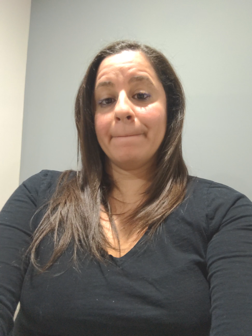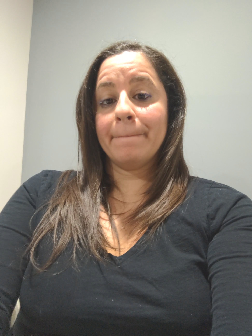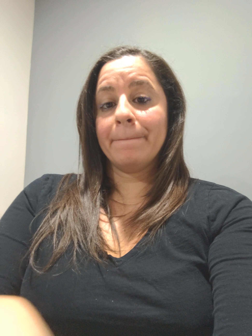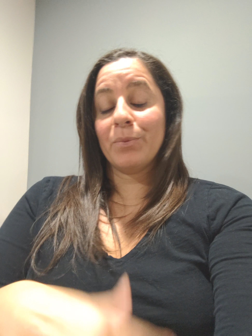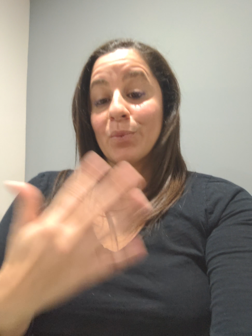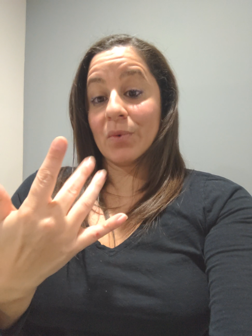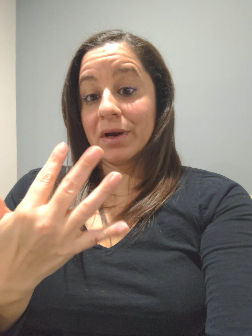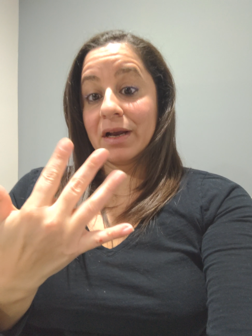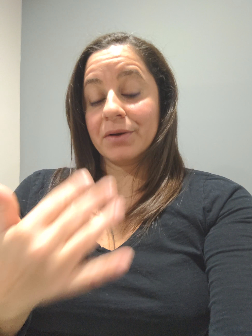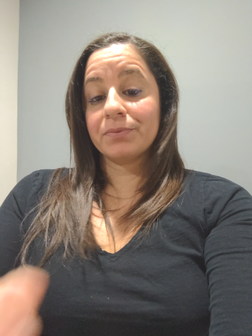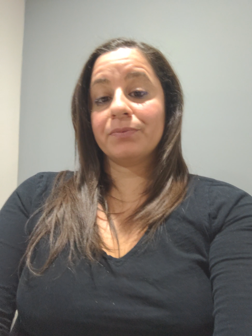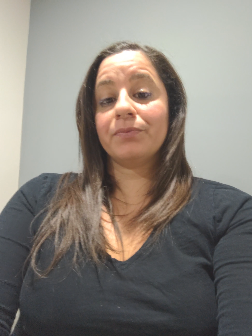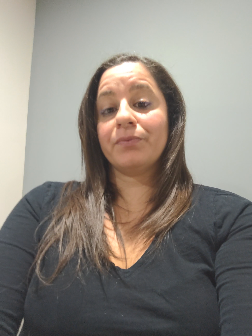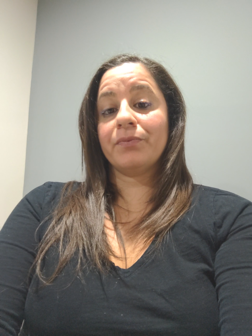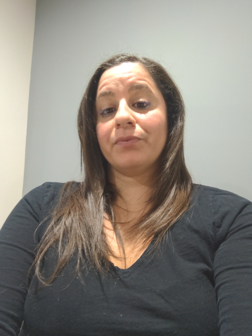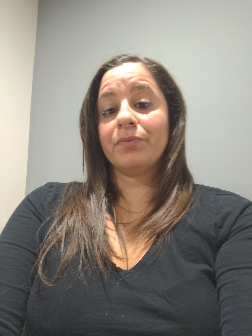wait